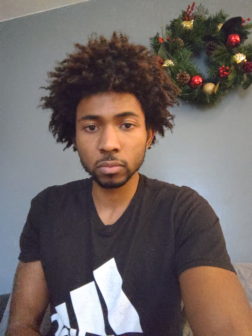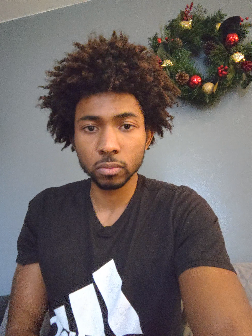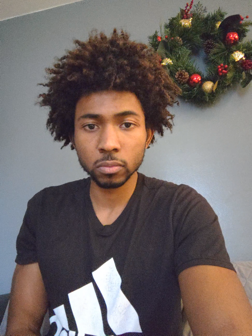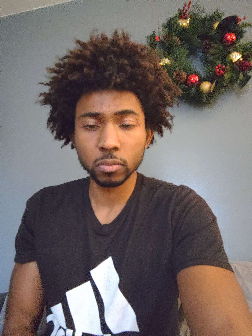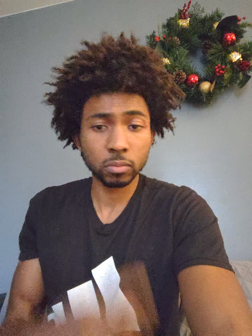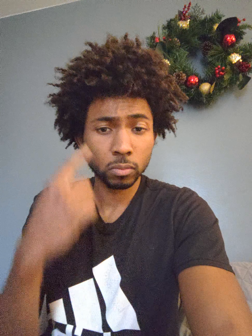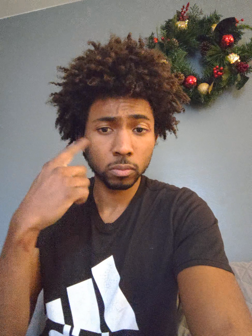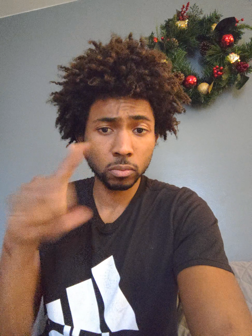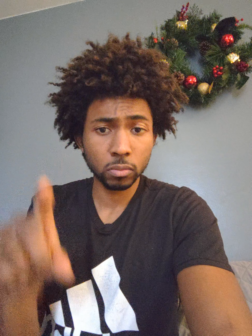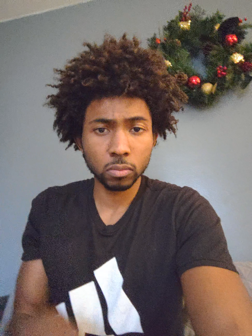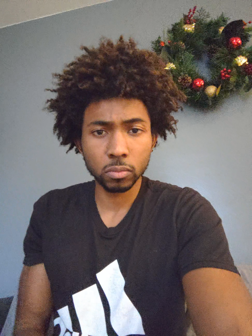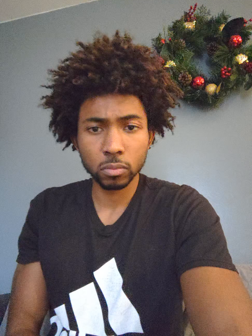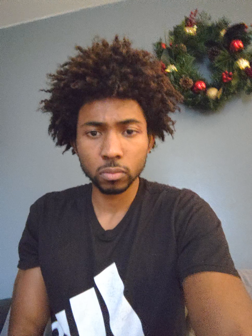for